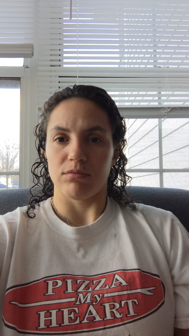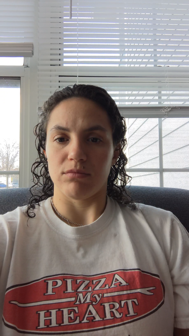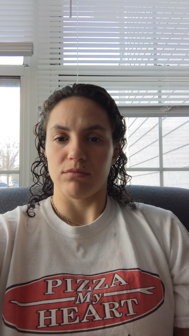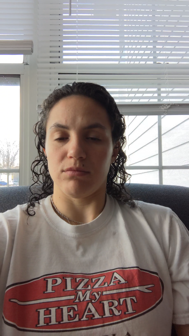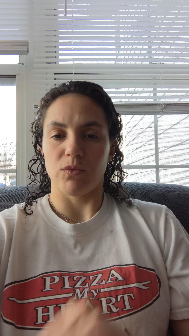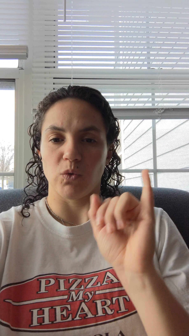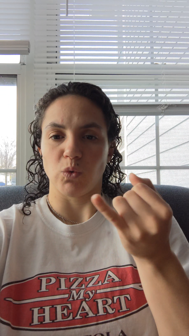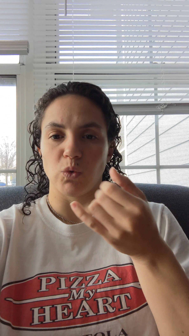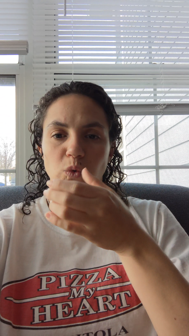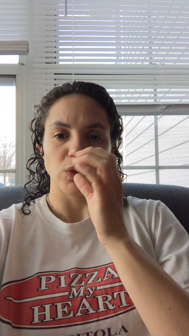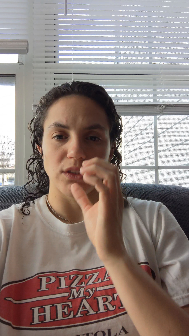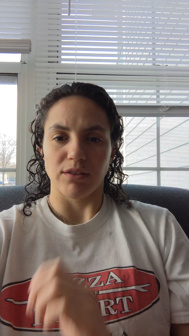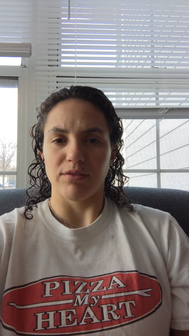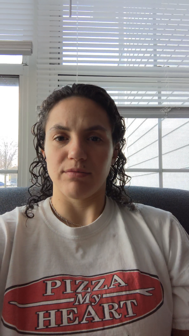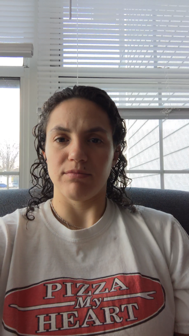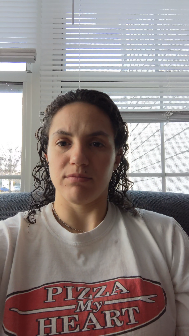juice